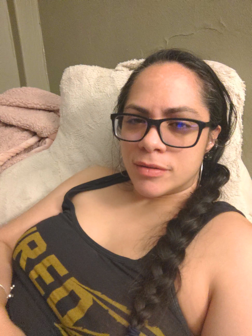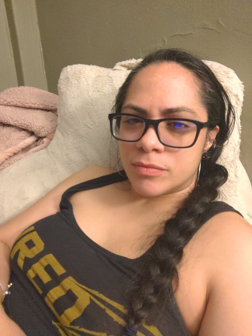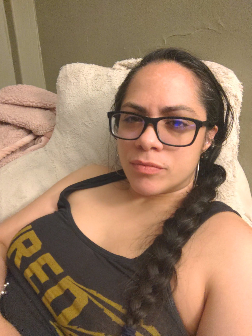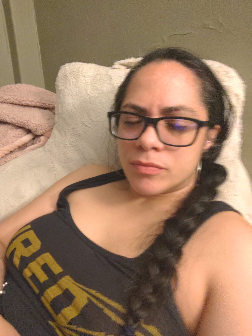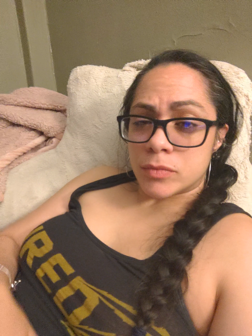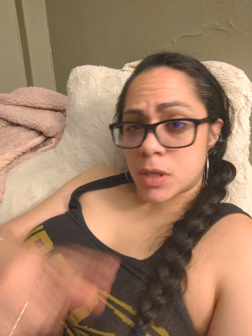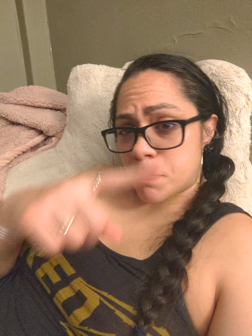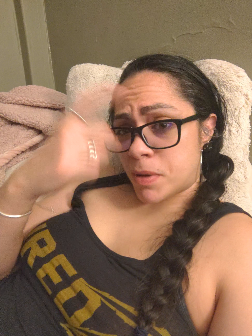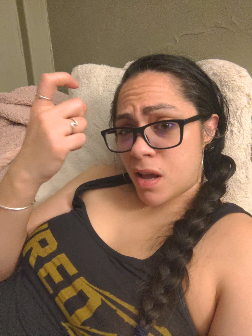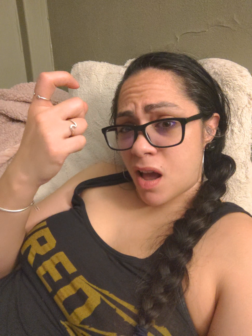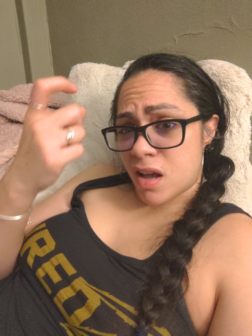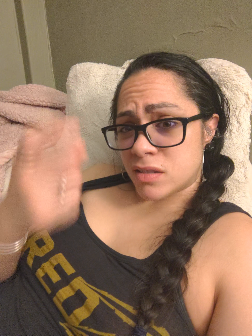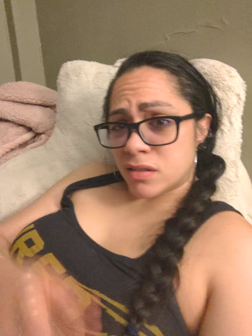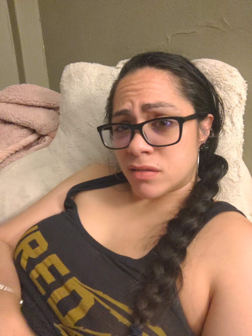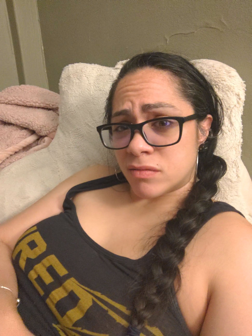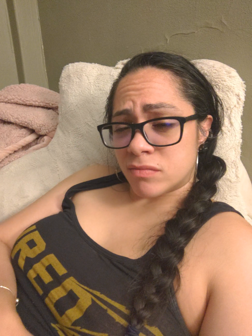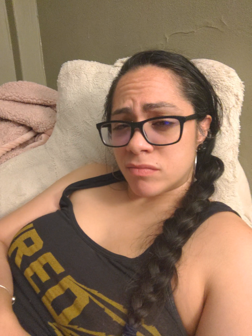because